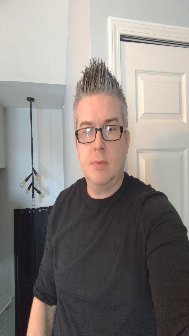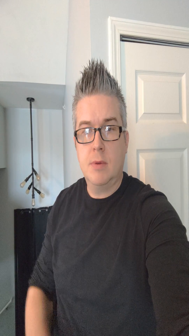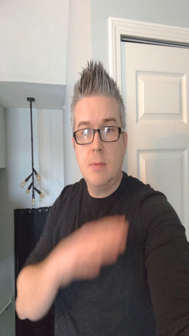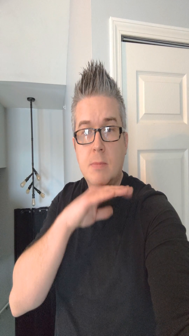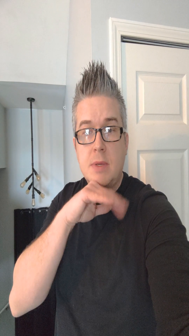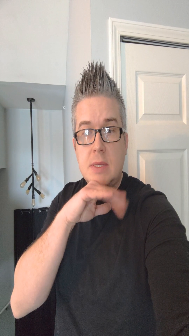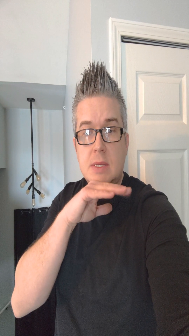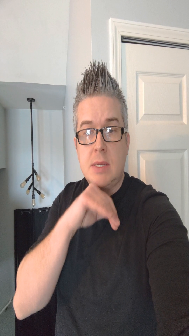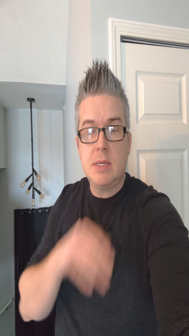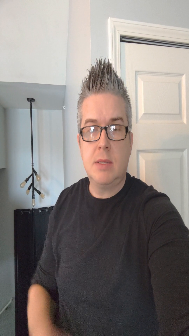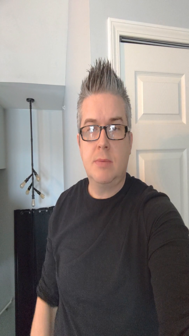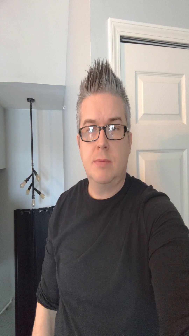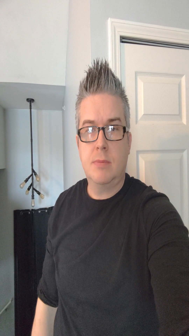pig